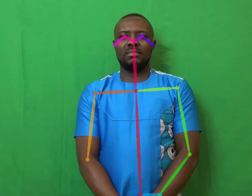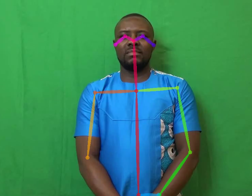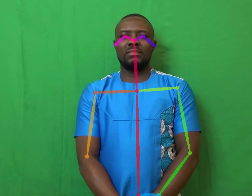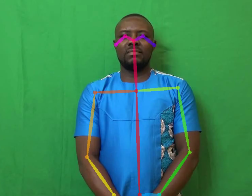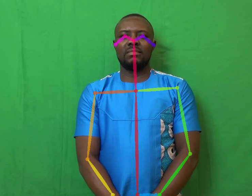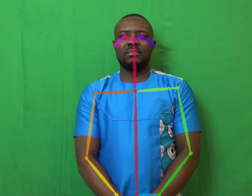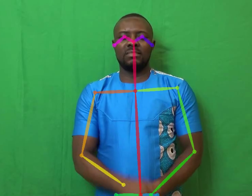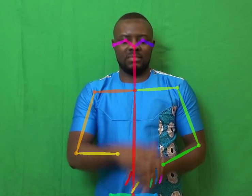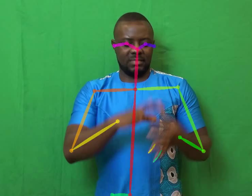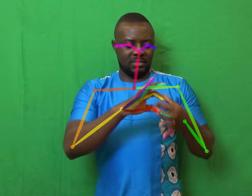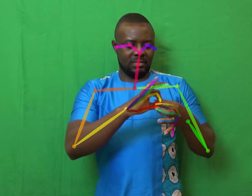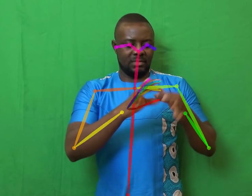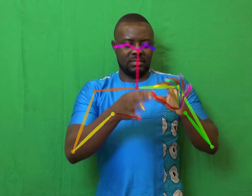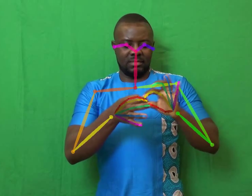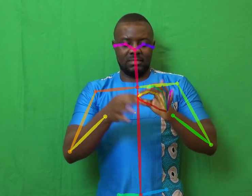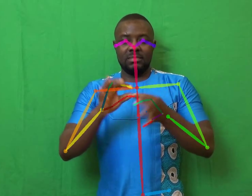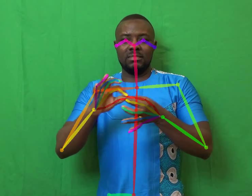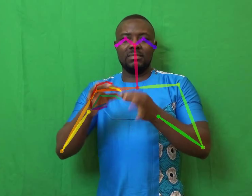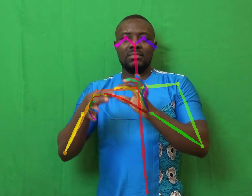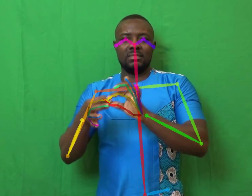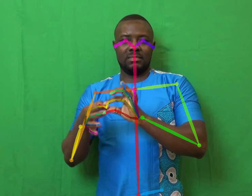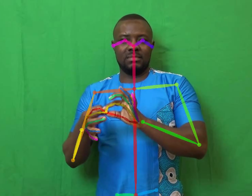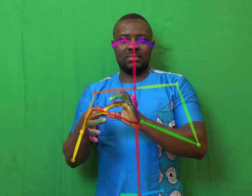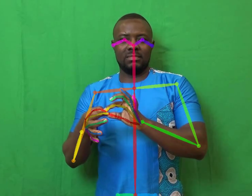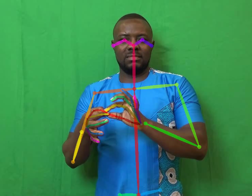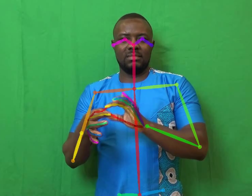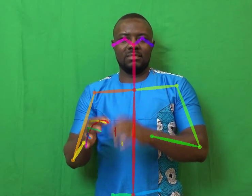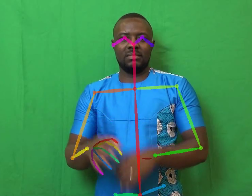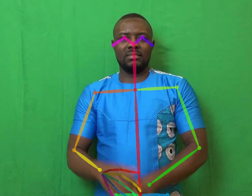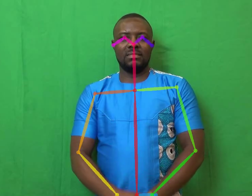chain